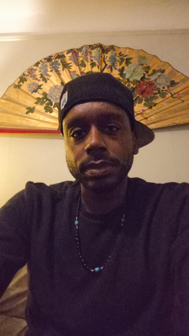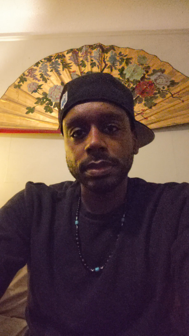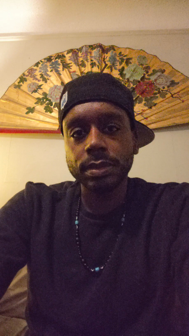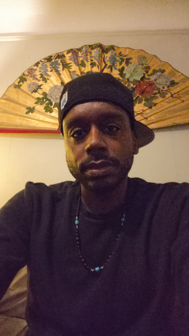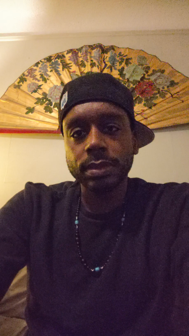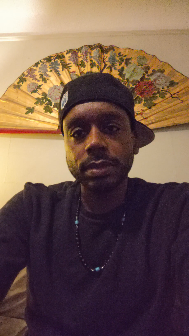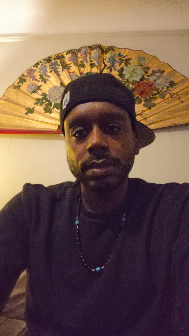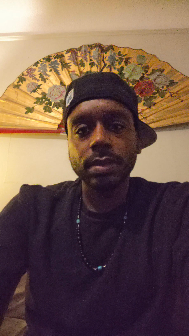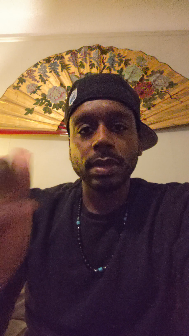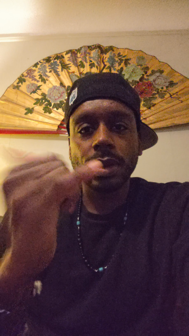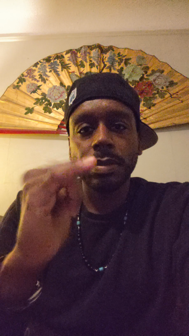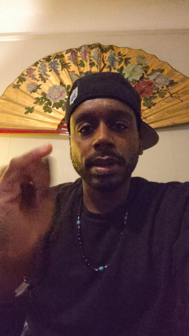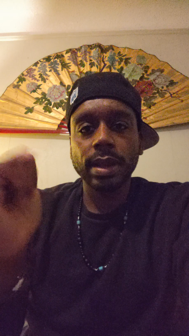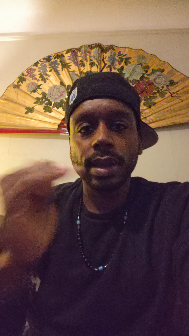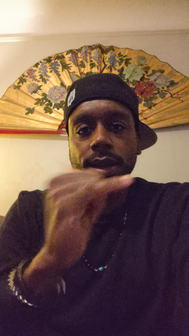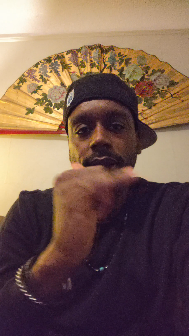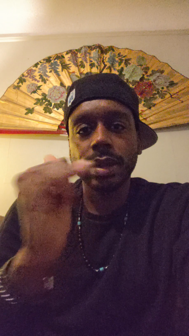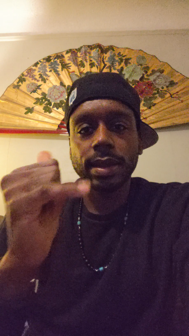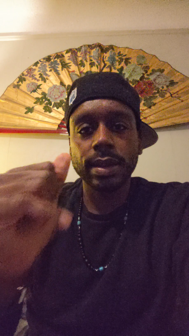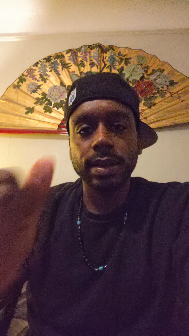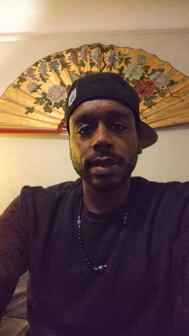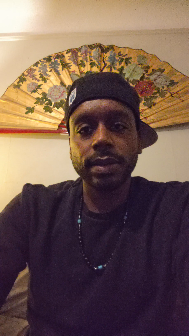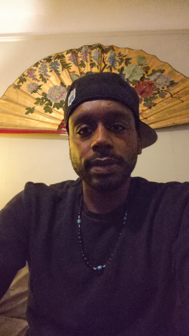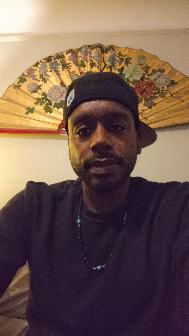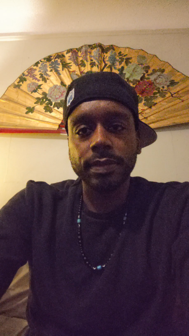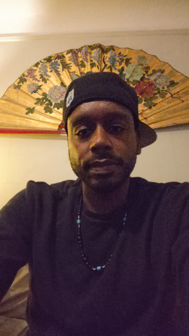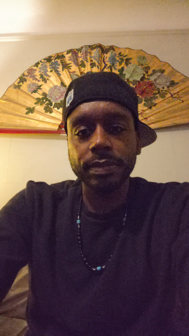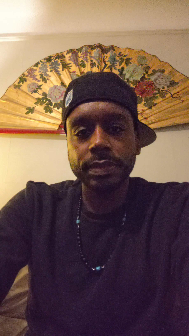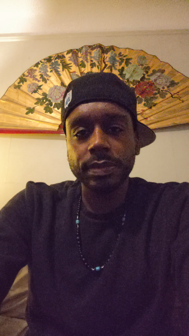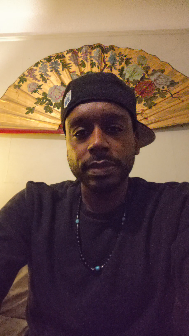play